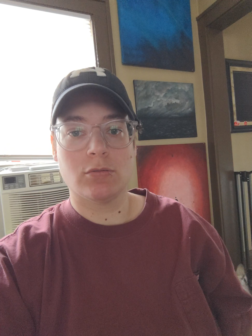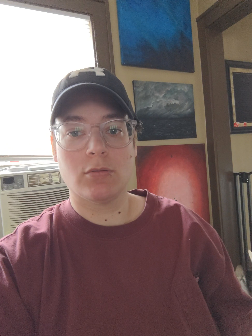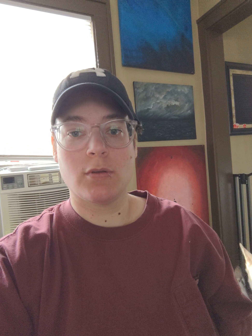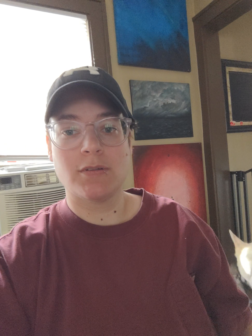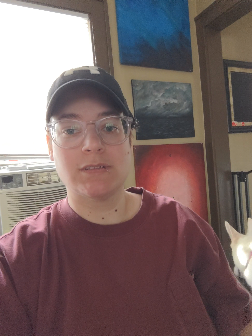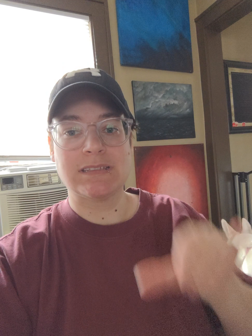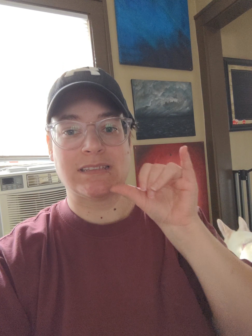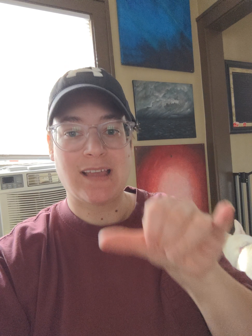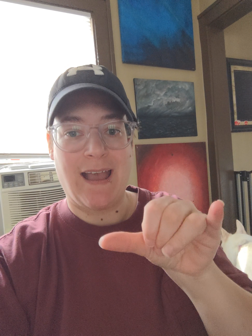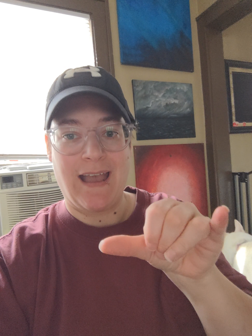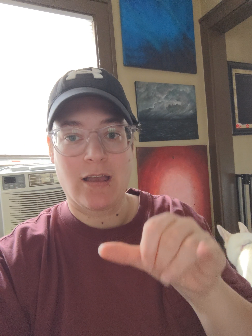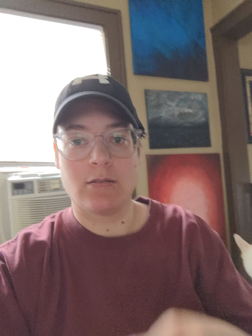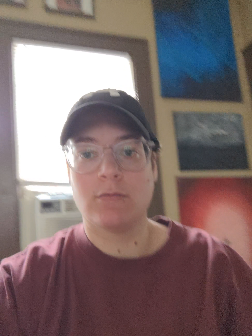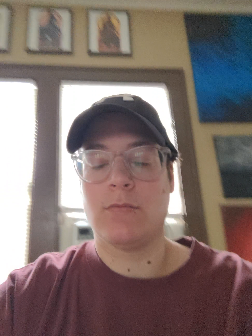stay